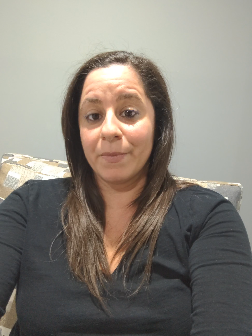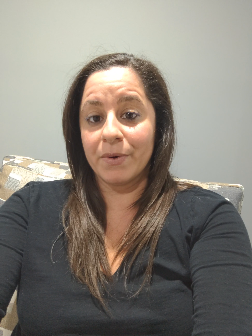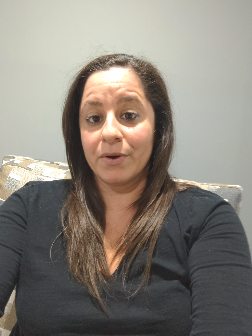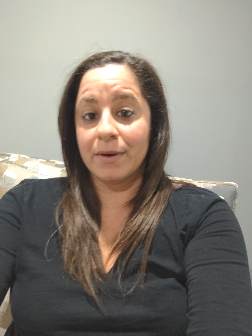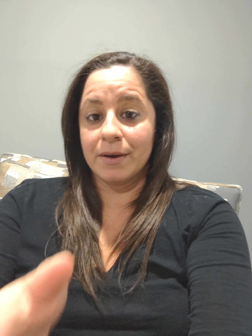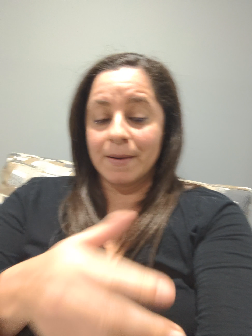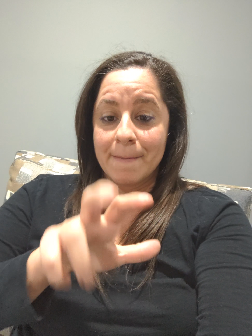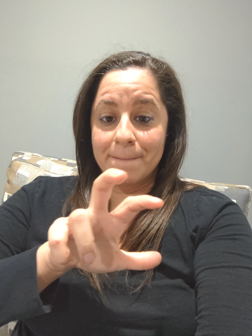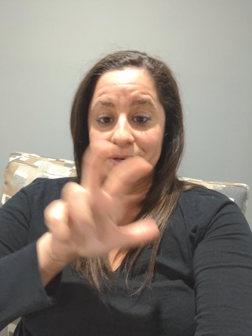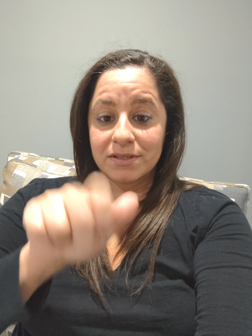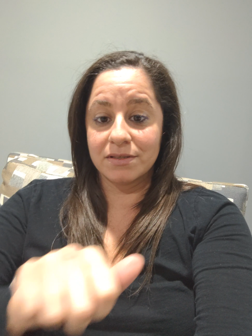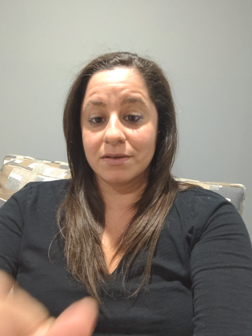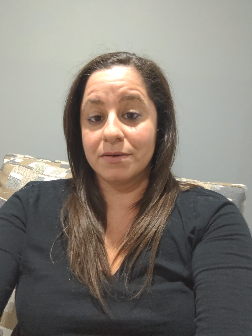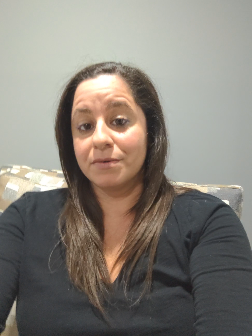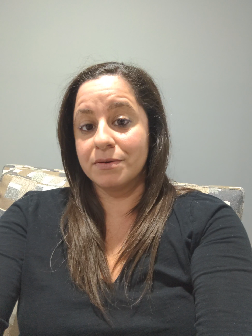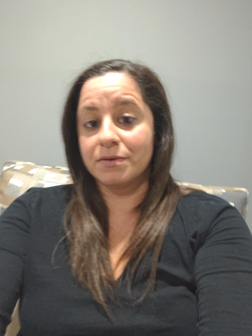pizza